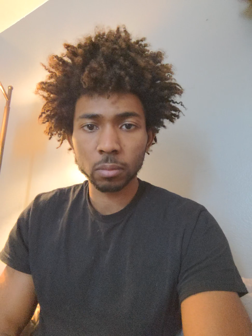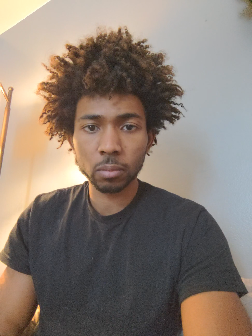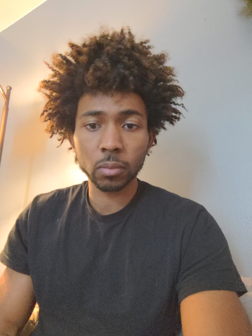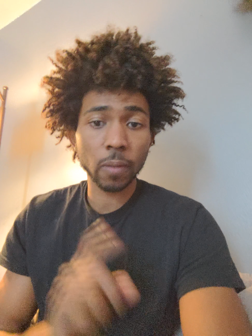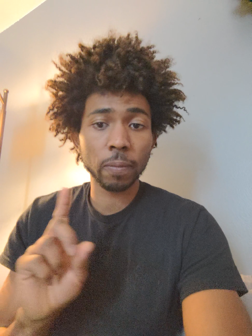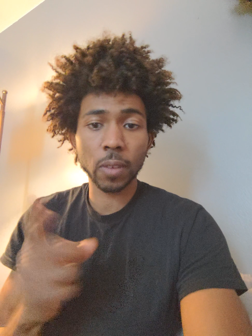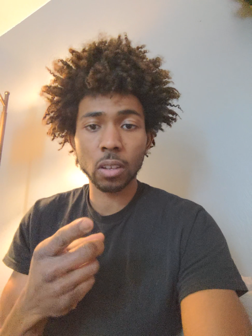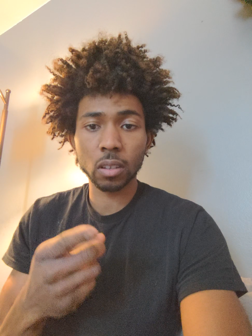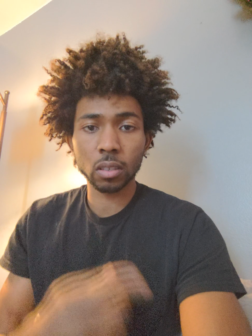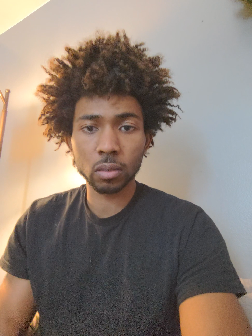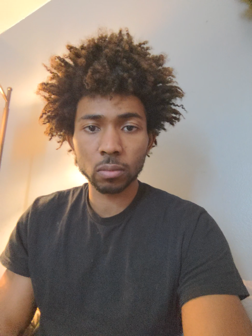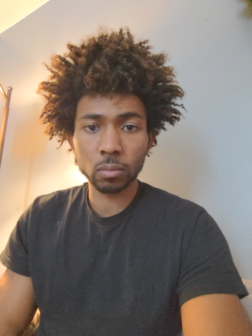first